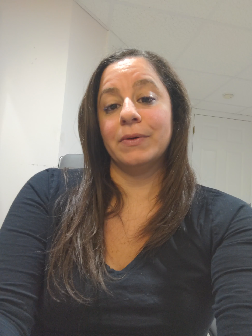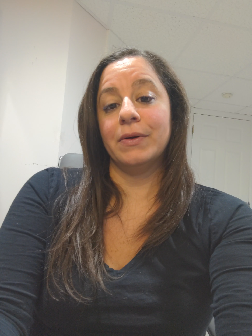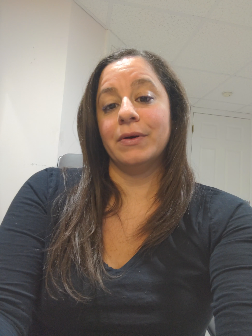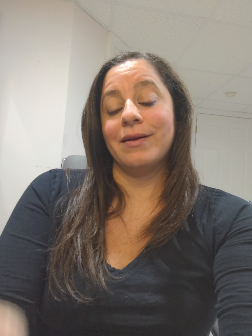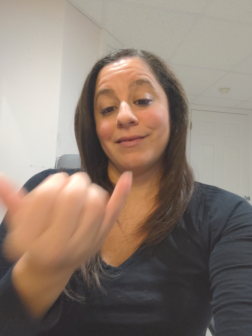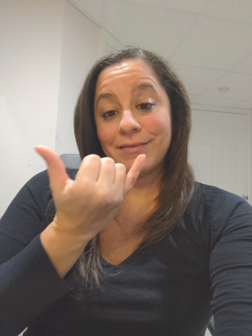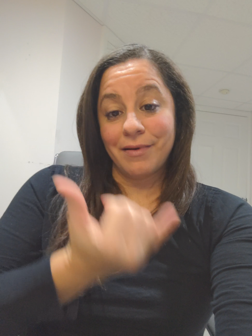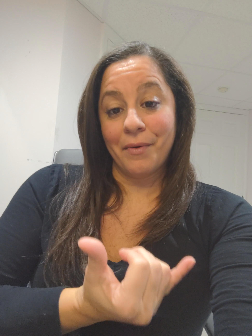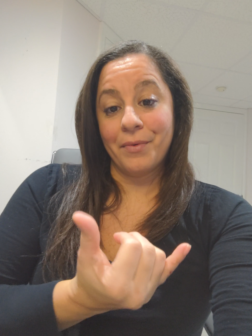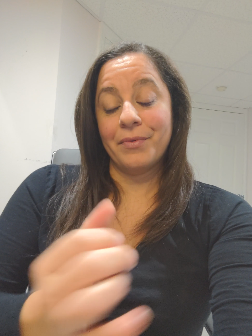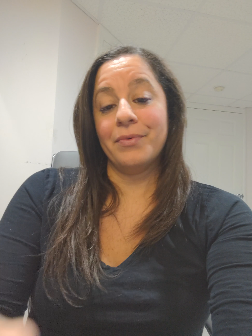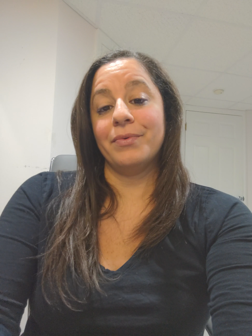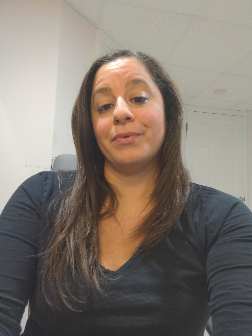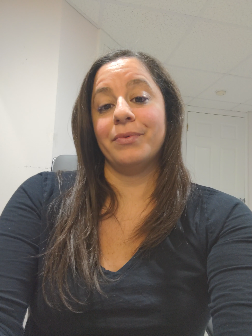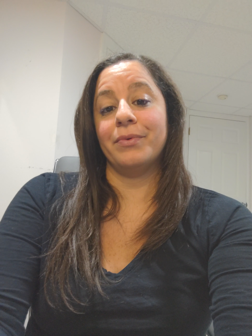now